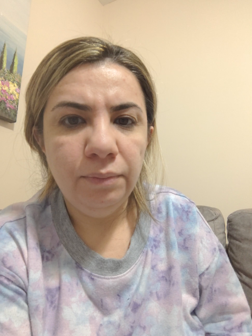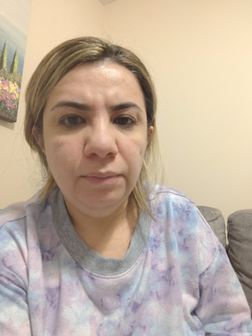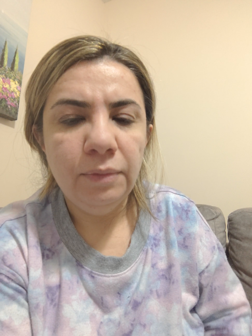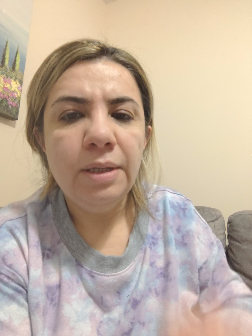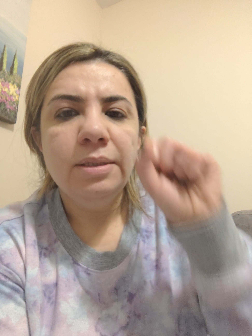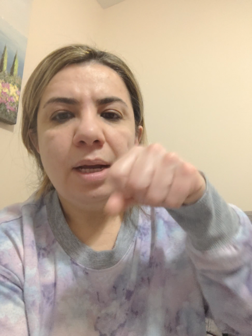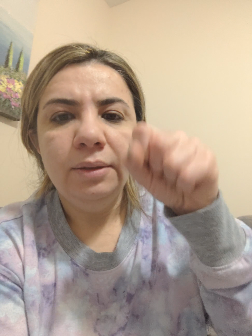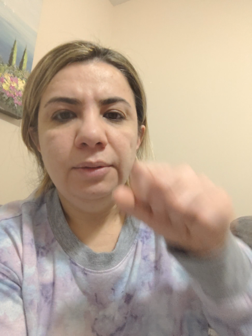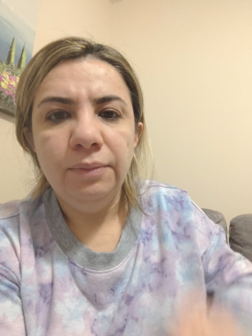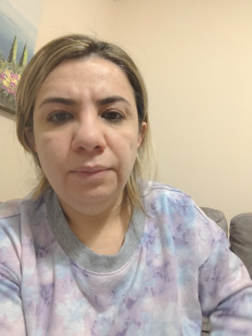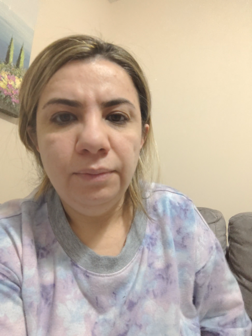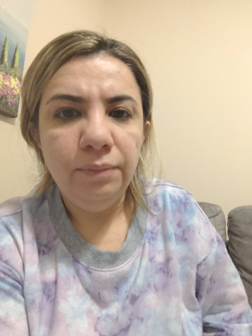yes